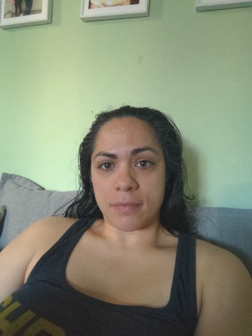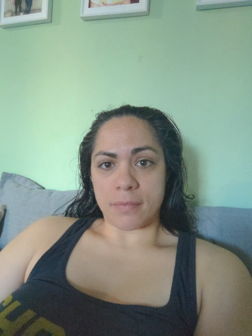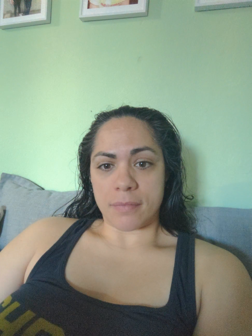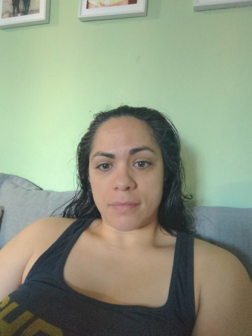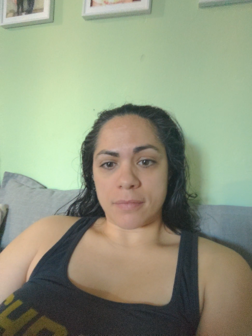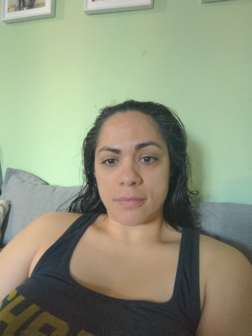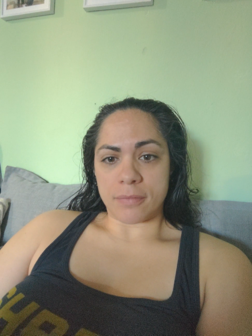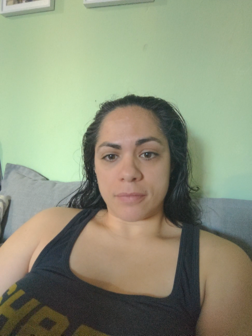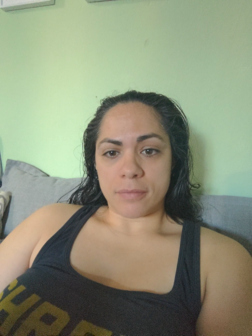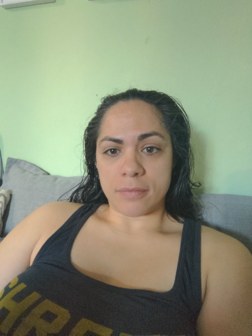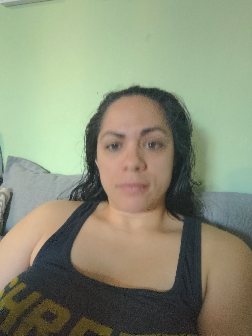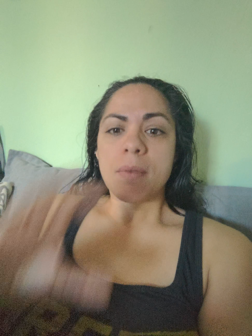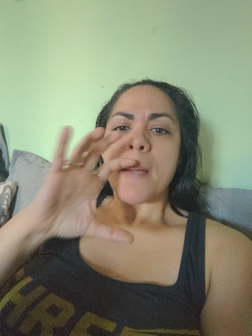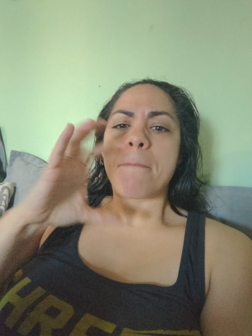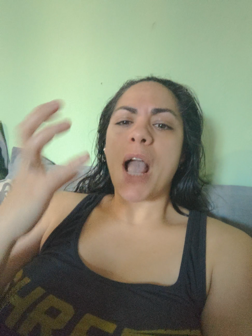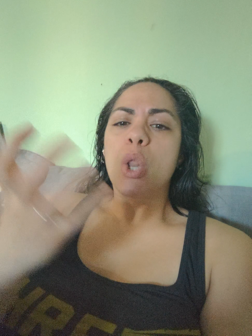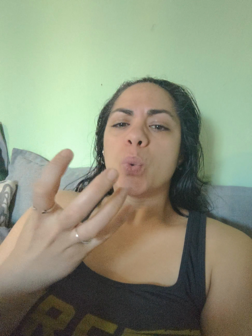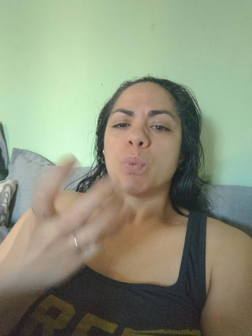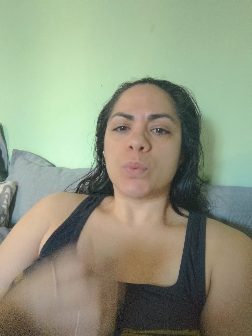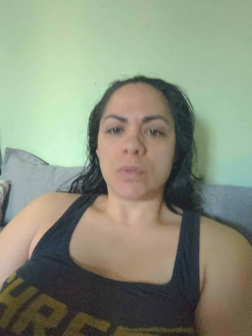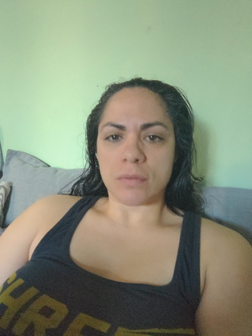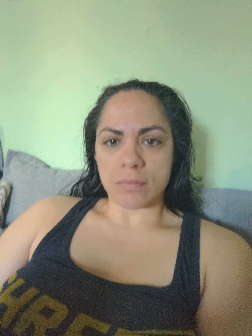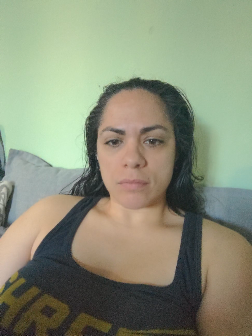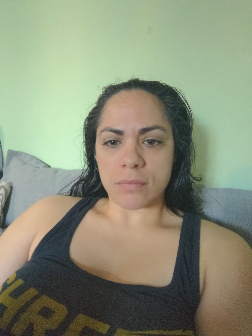balloon